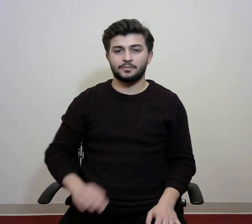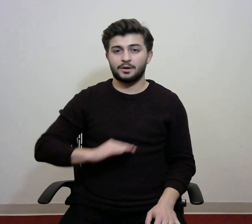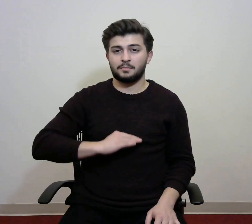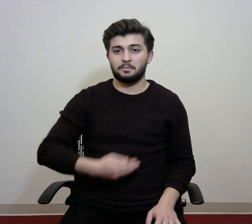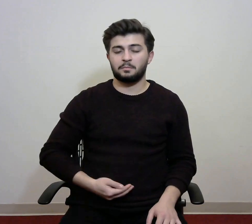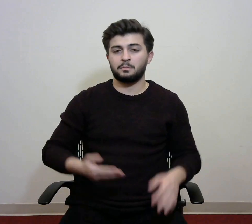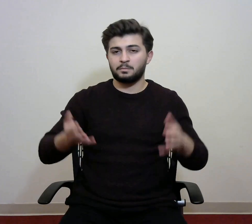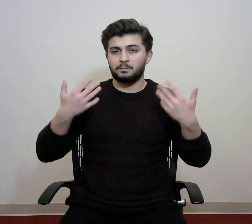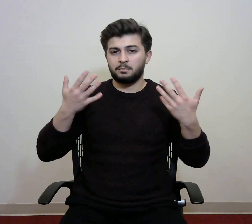bağ